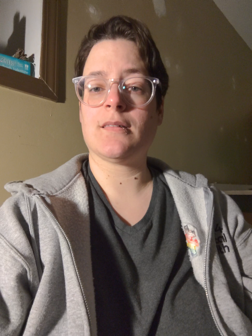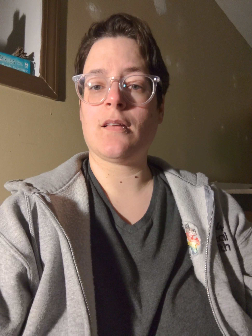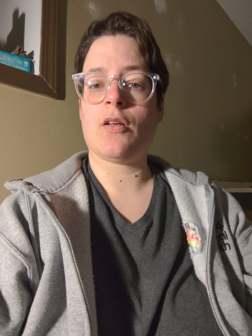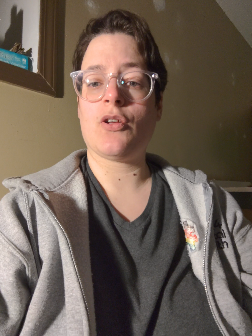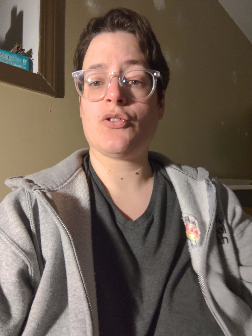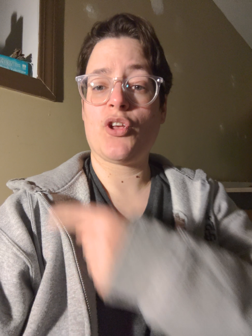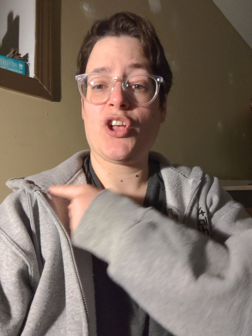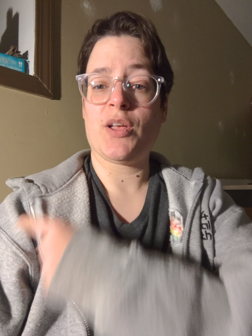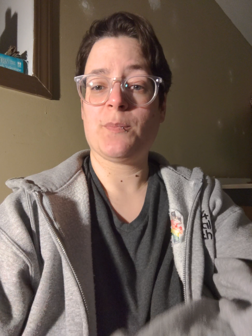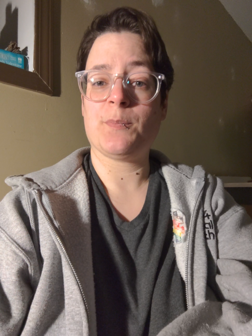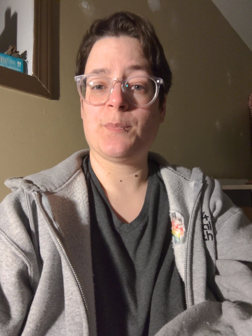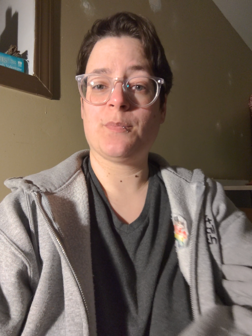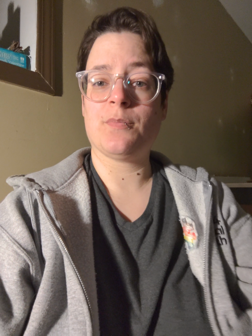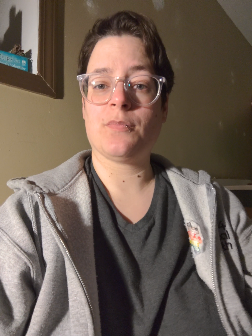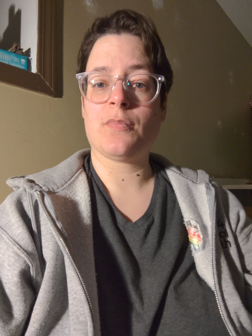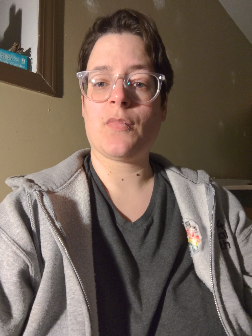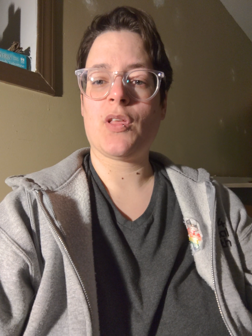arm